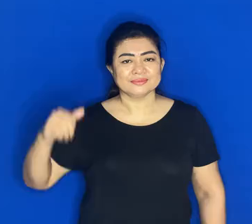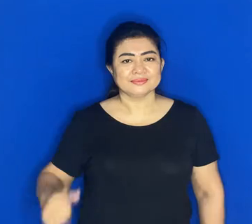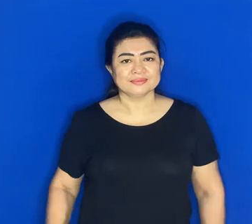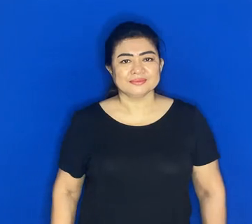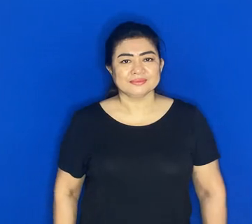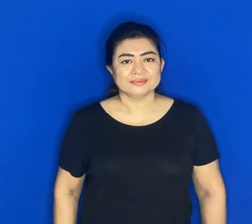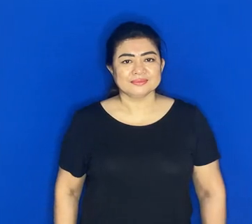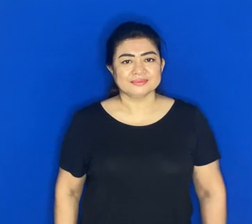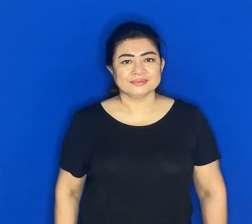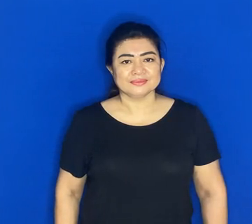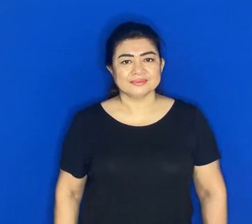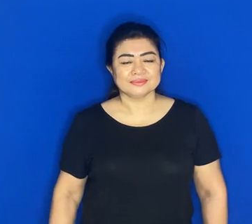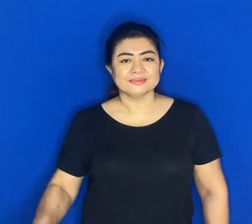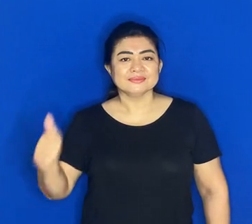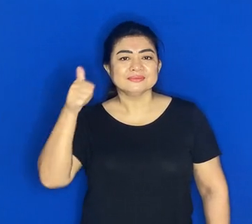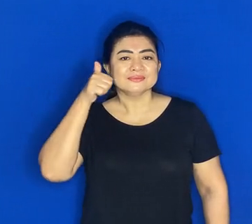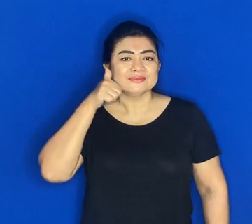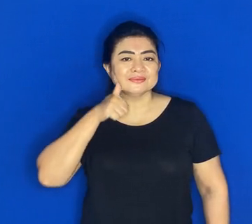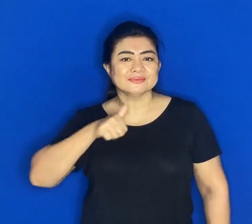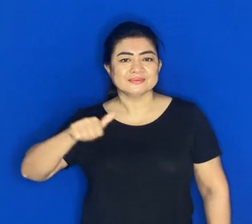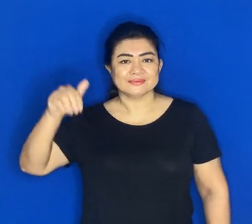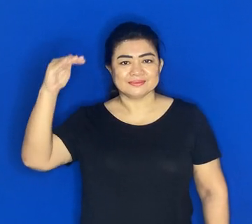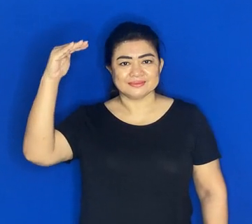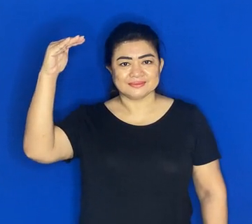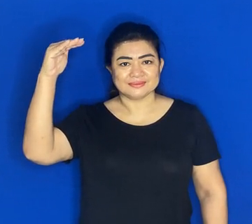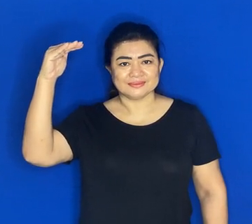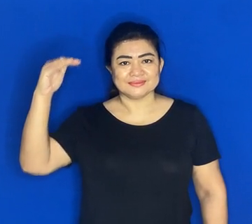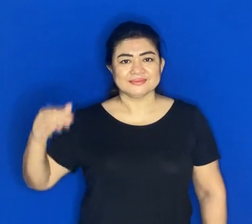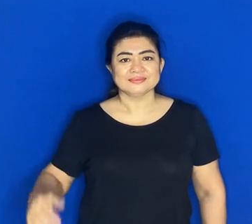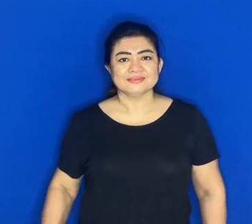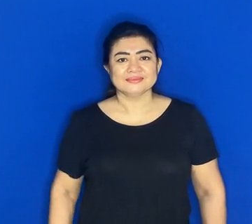woman